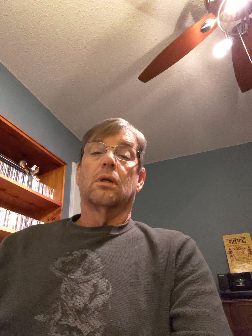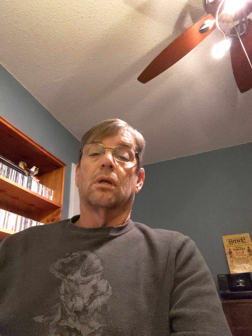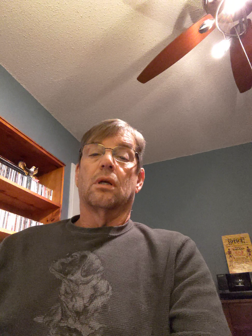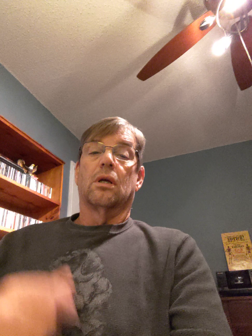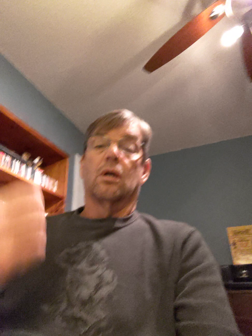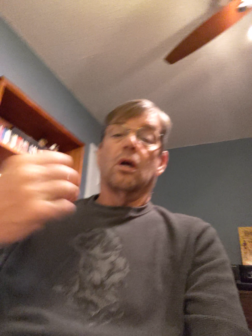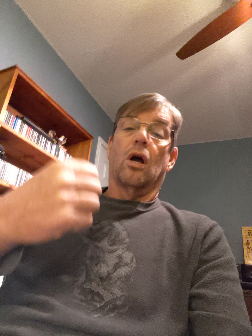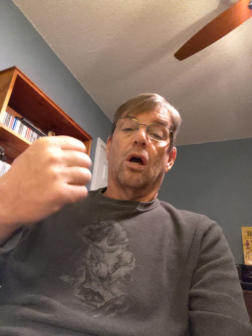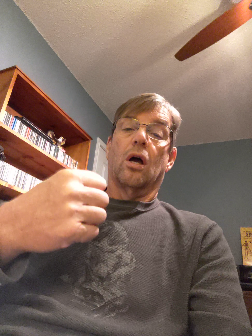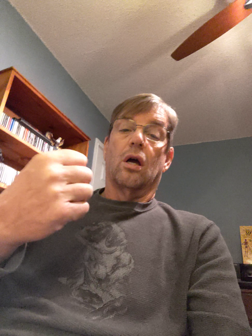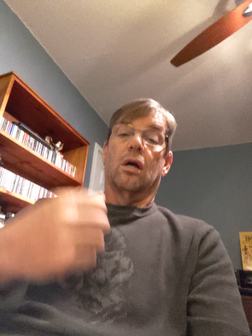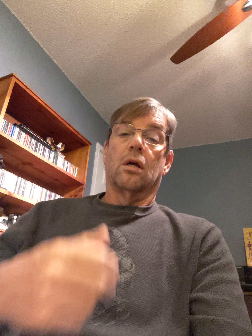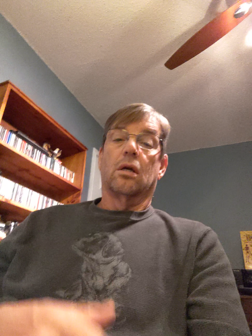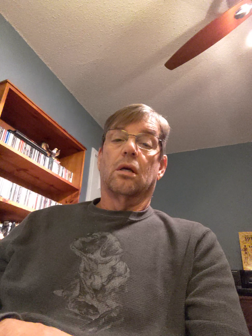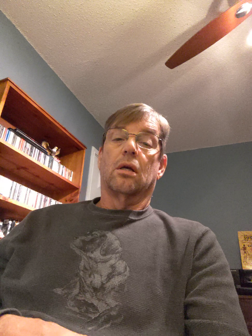car